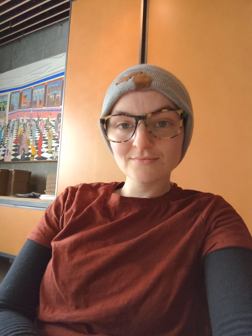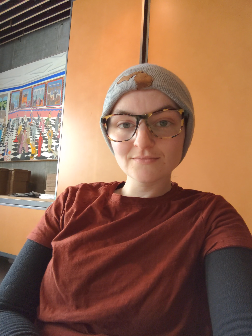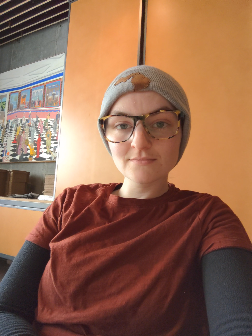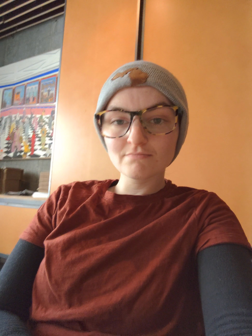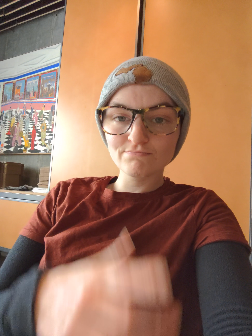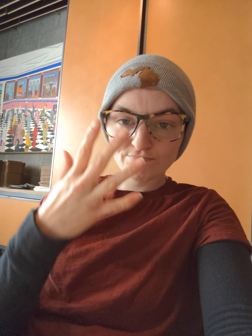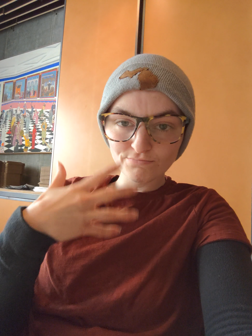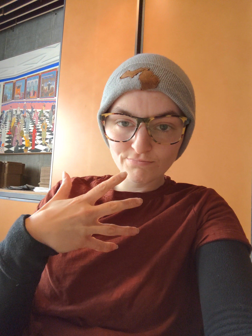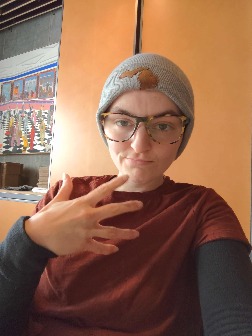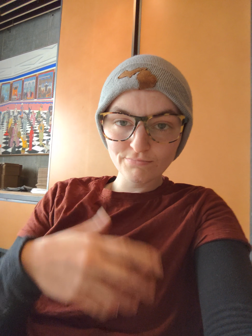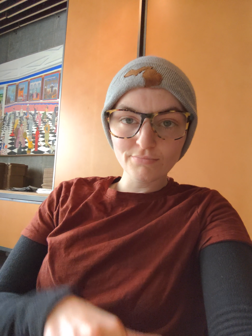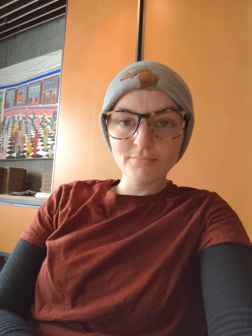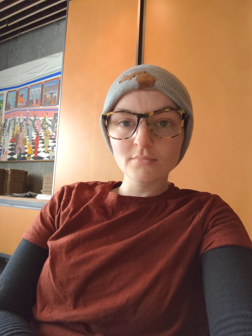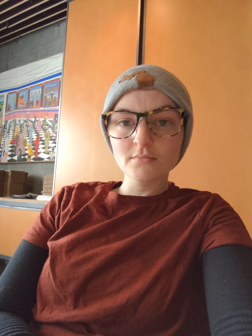sad